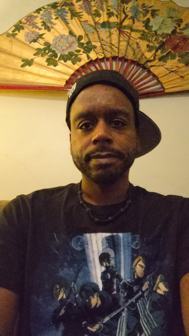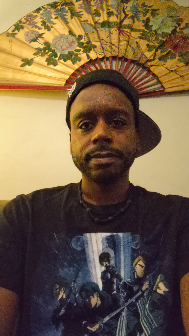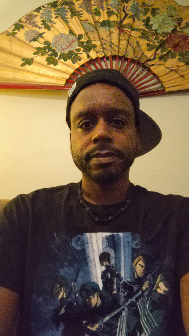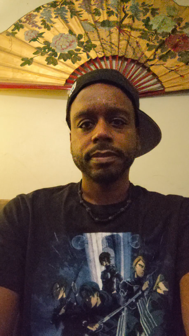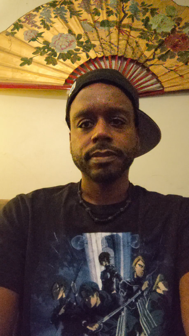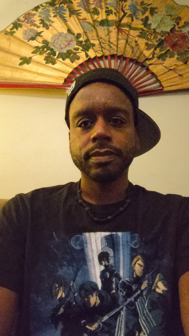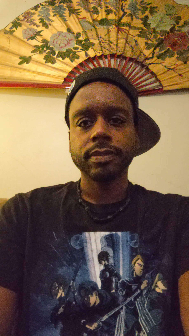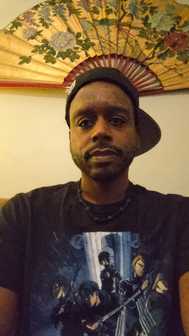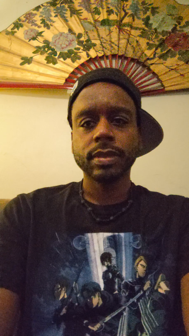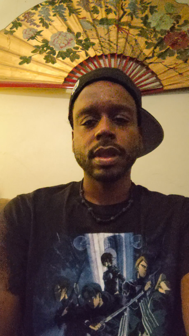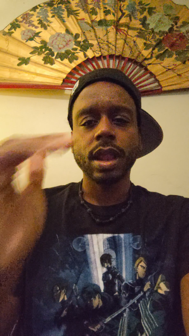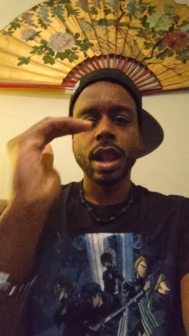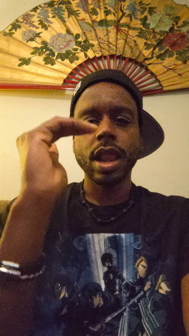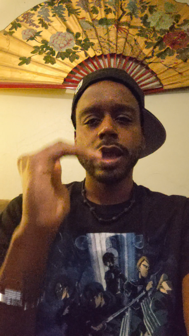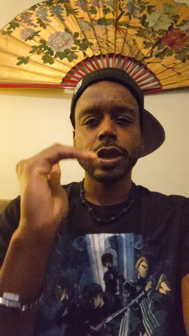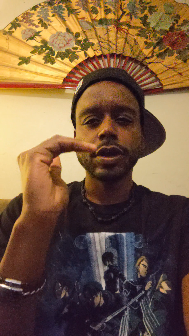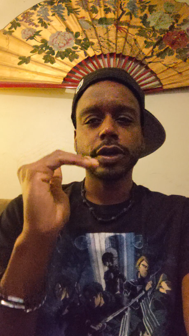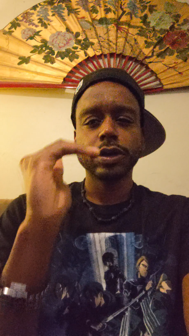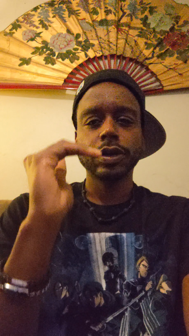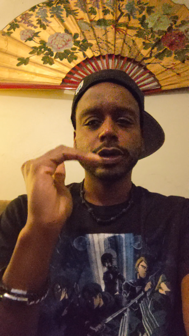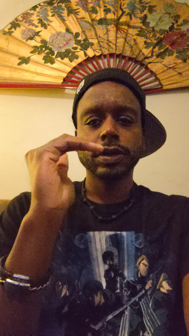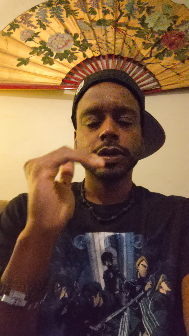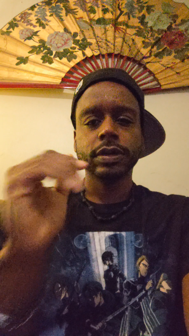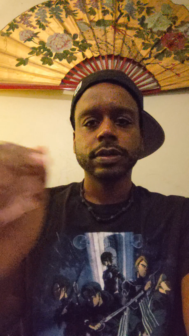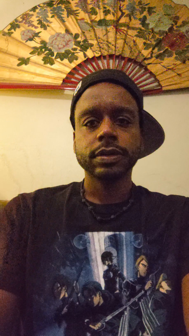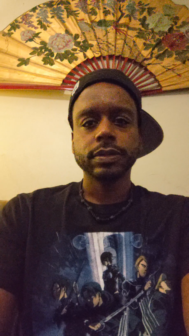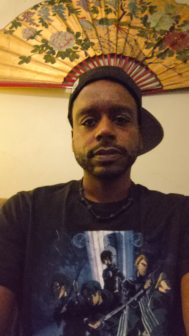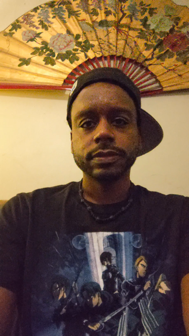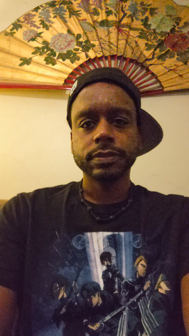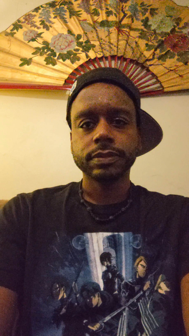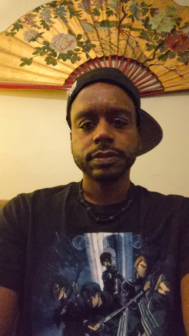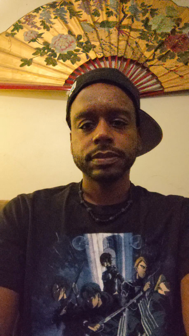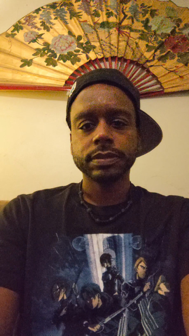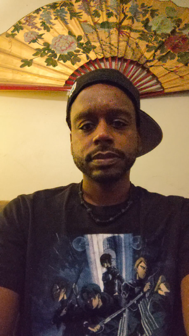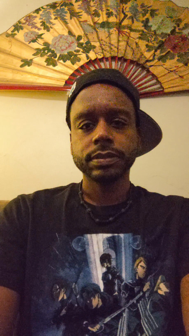little